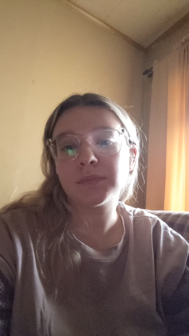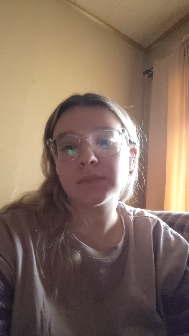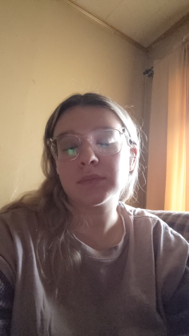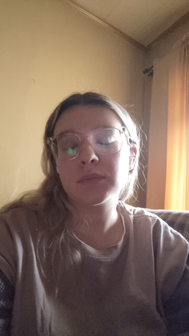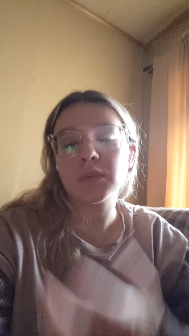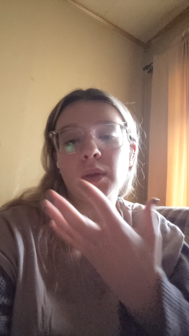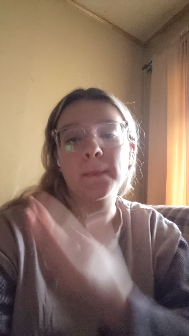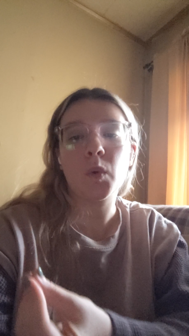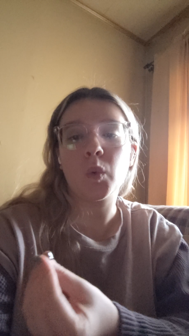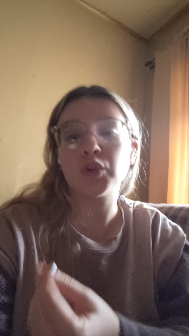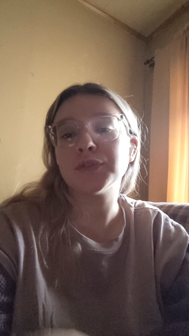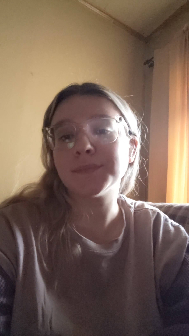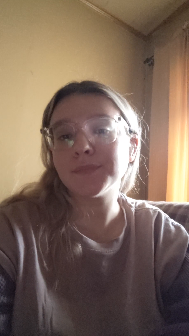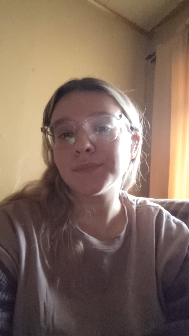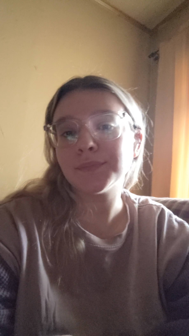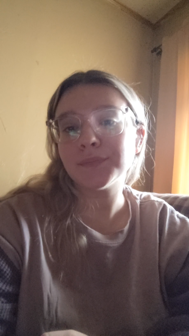poor